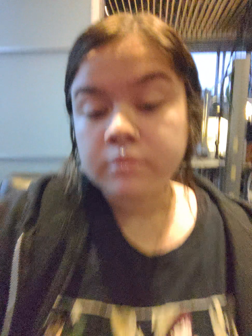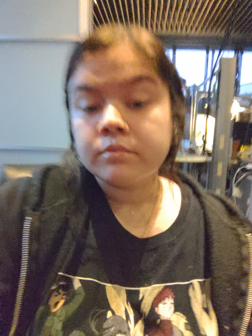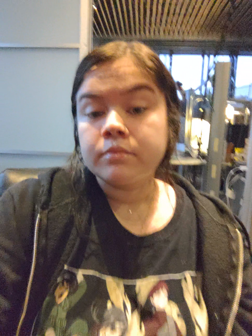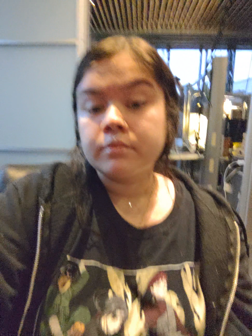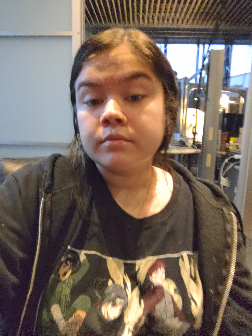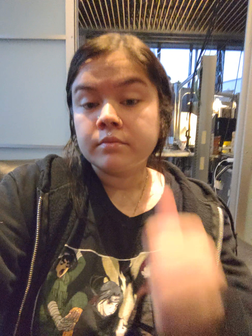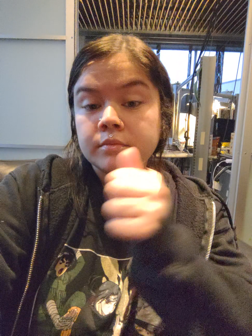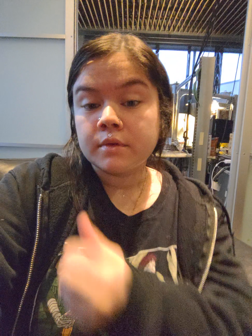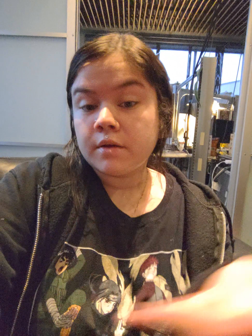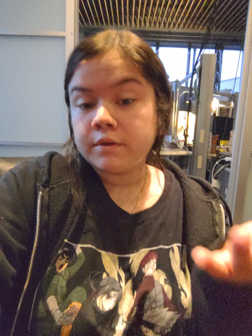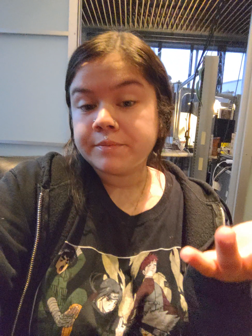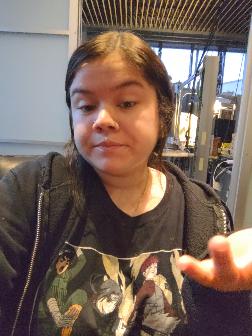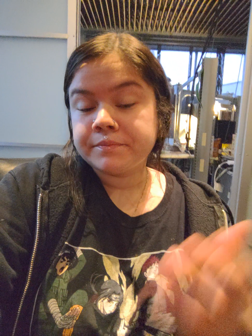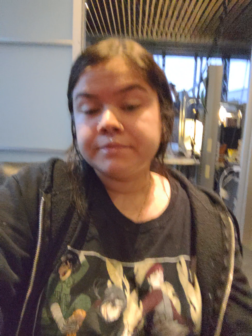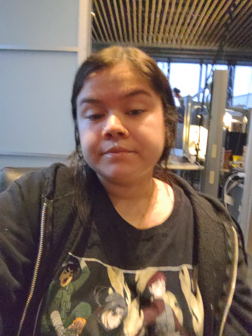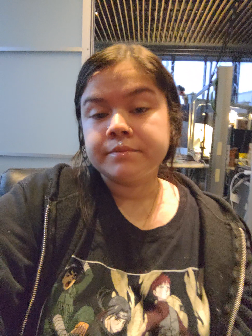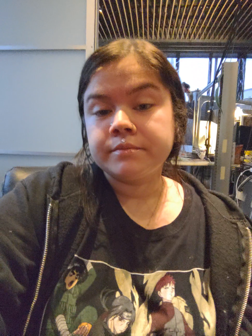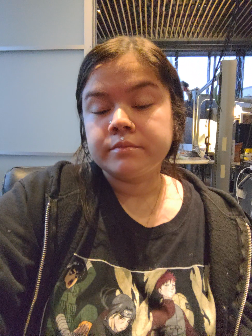every